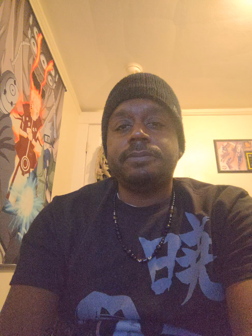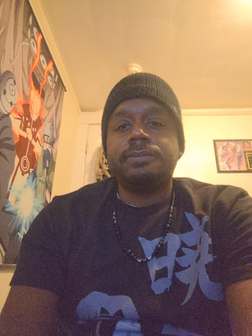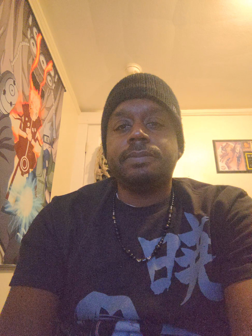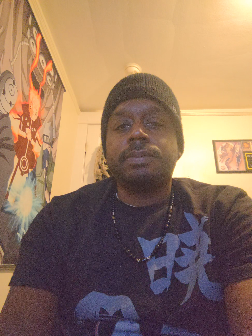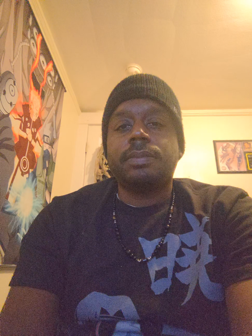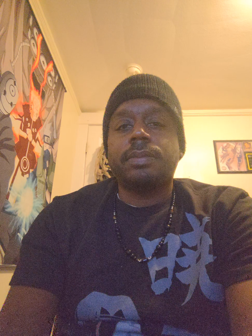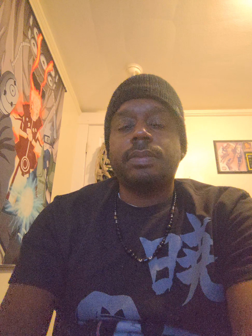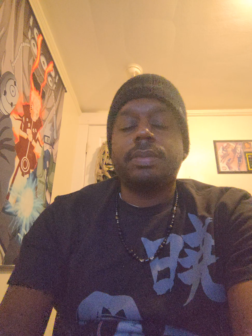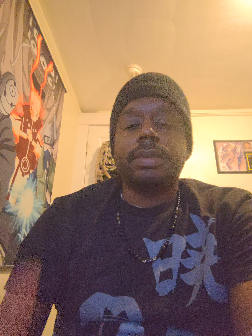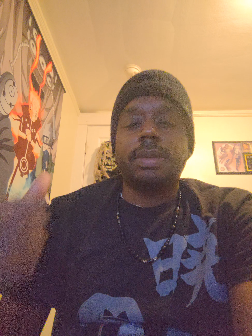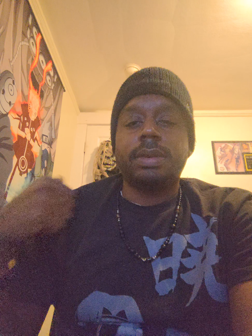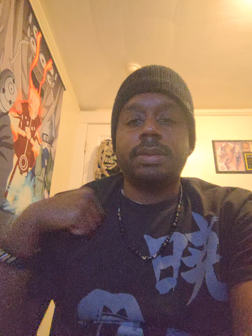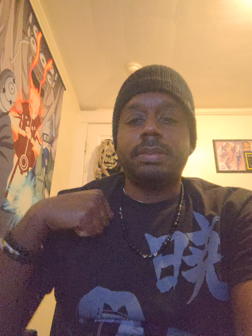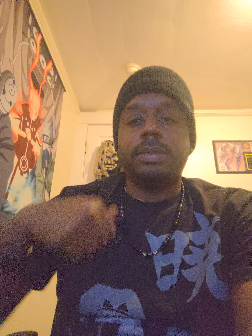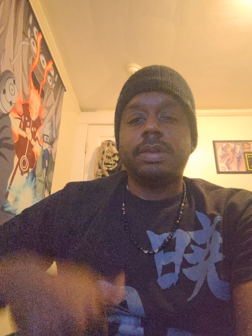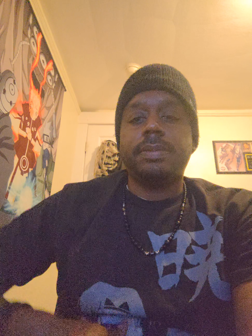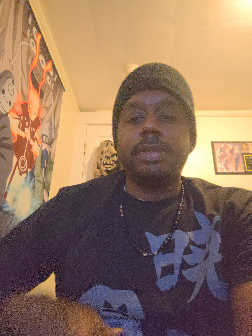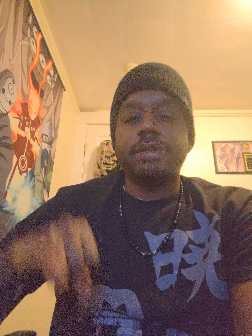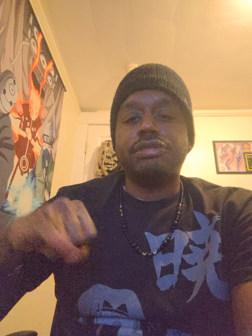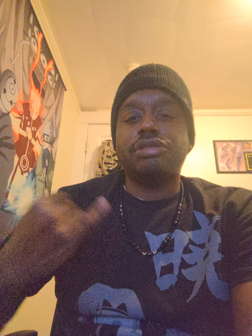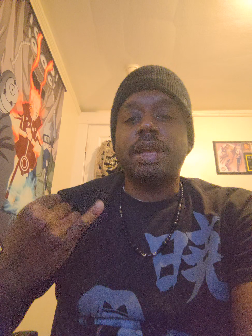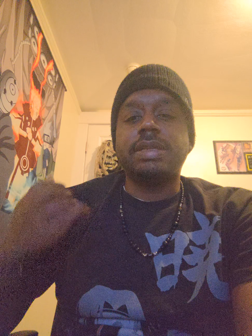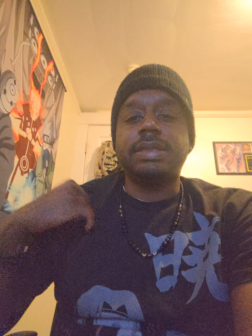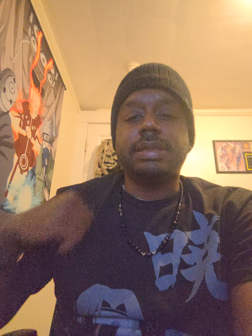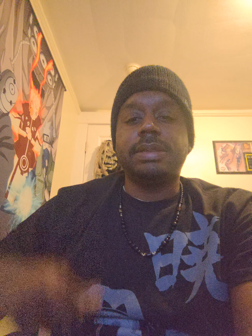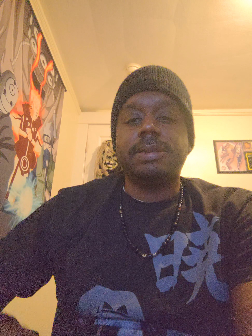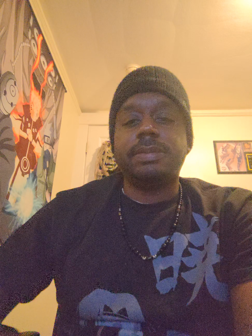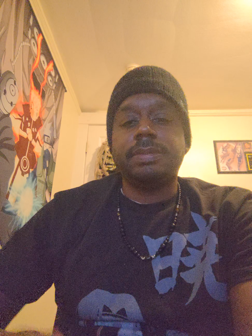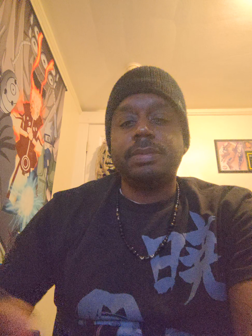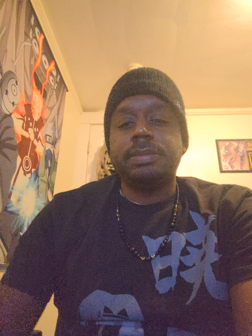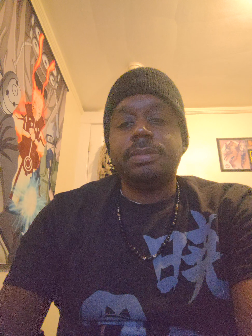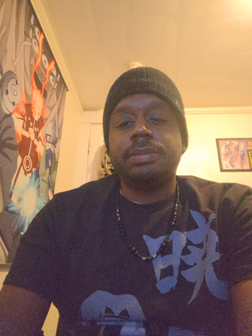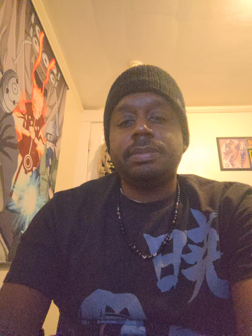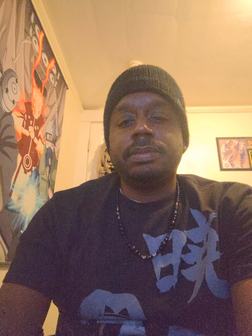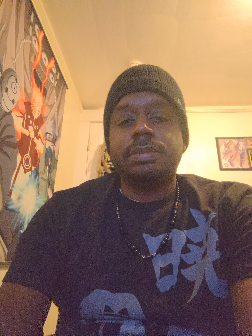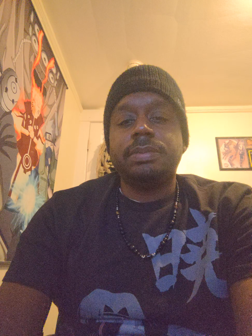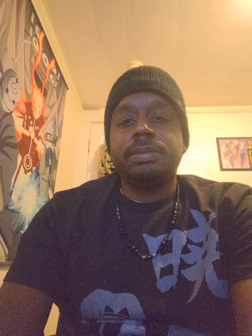jacket